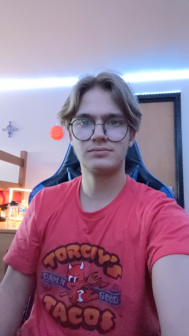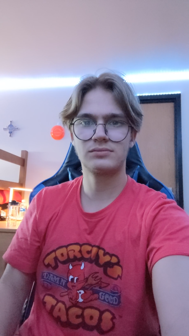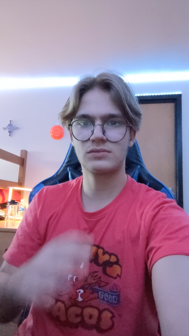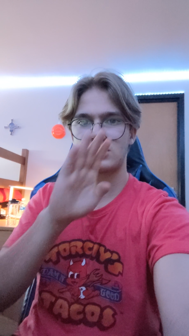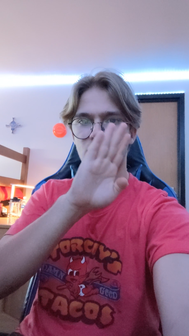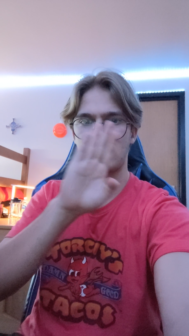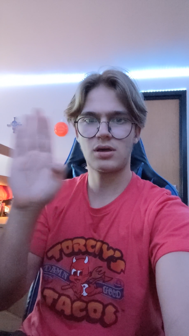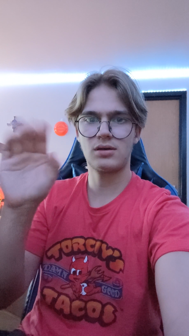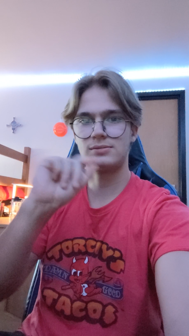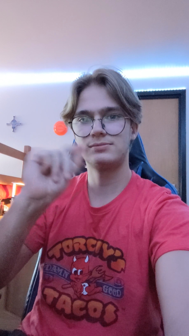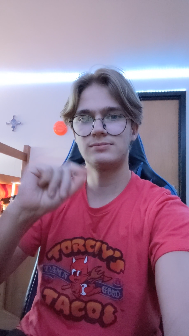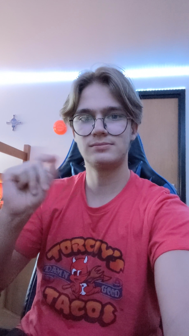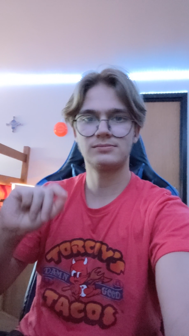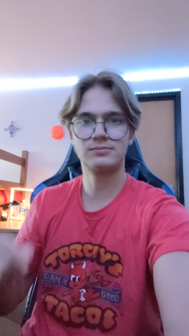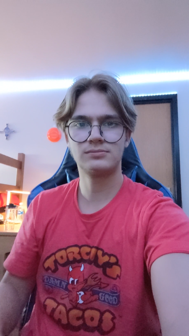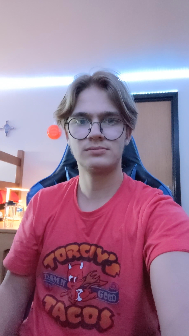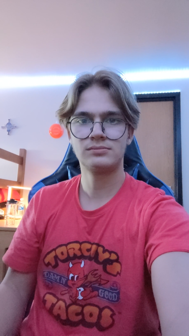chalk